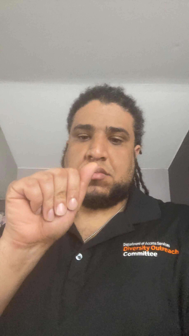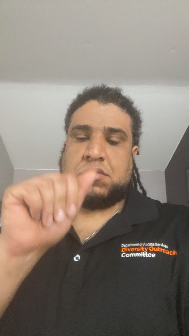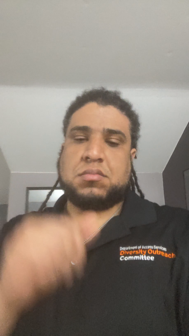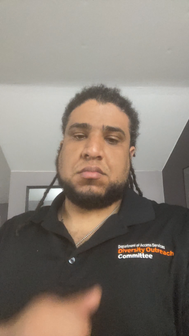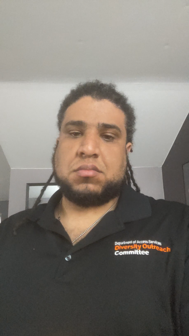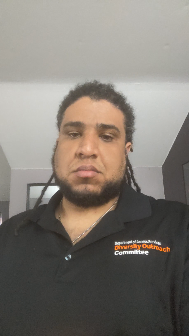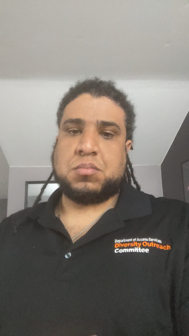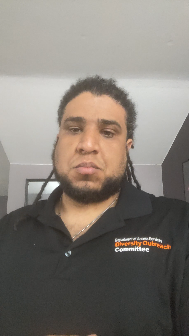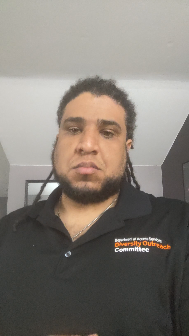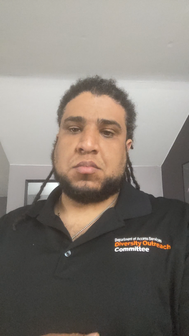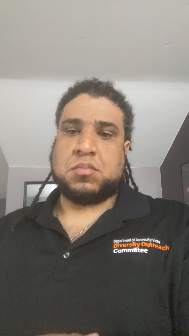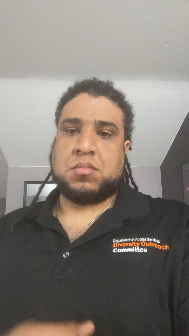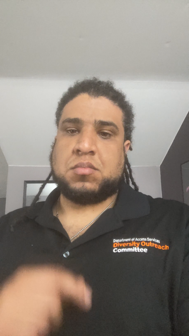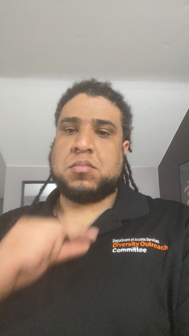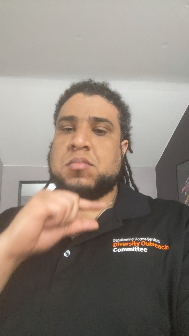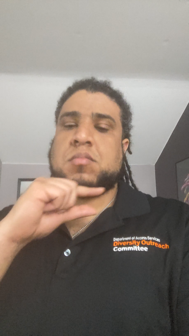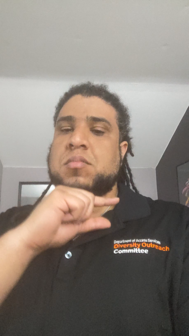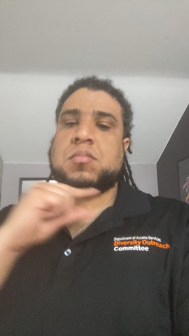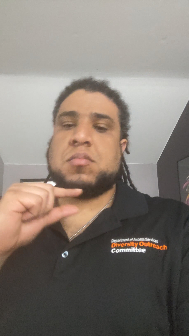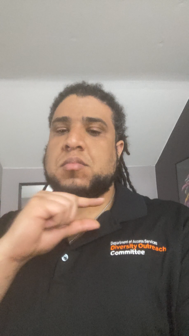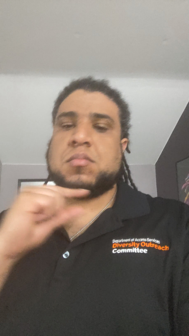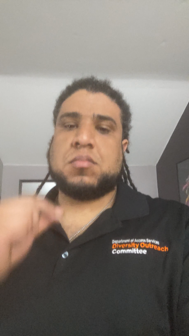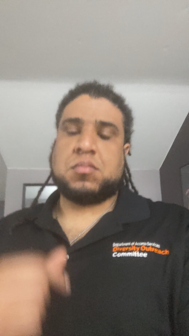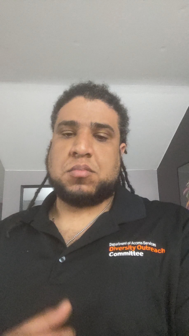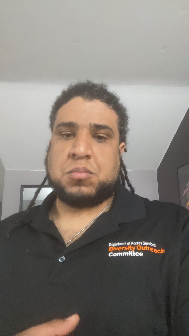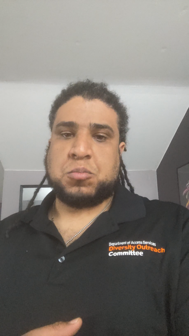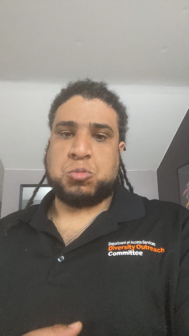glue